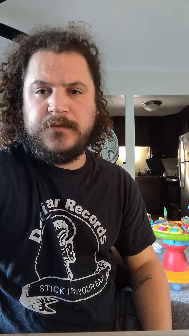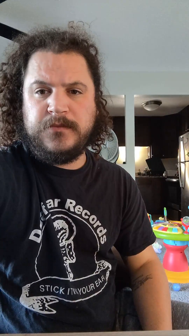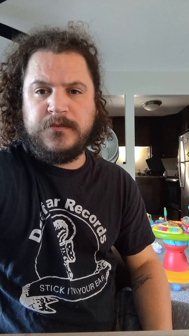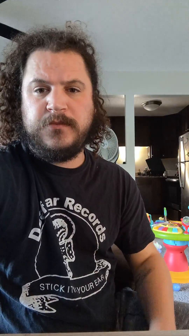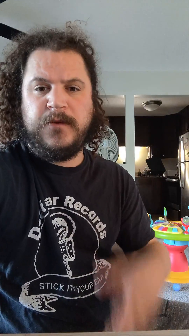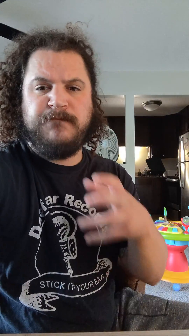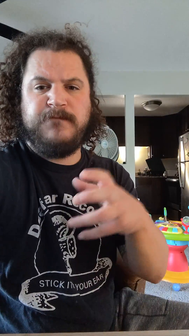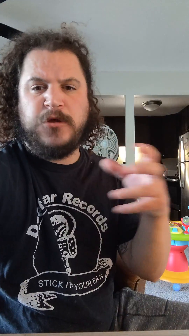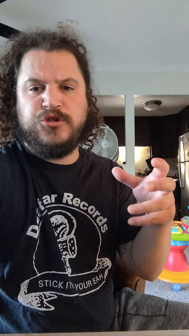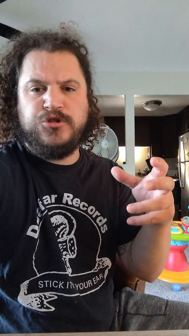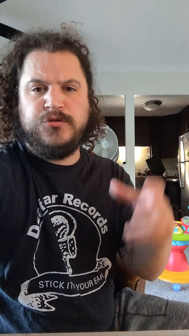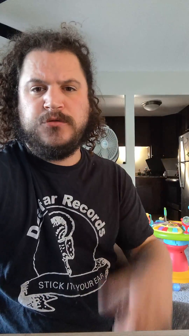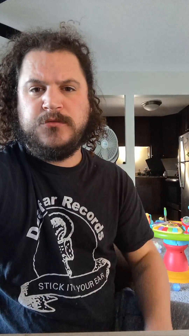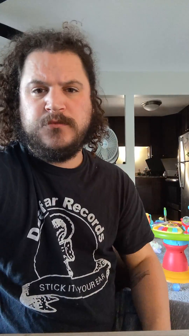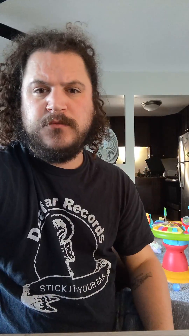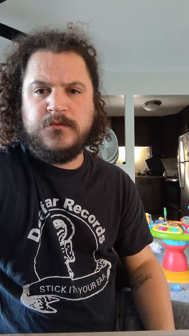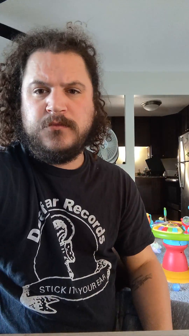much